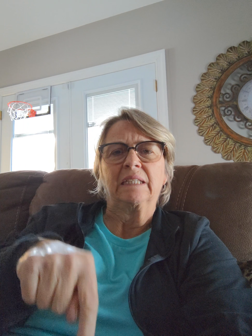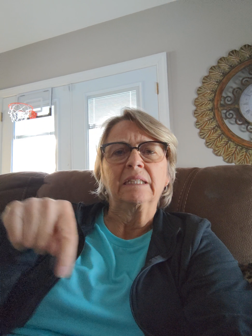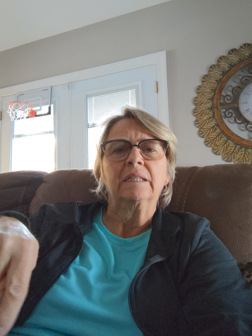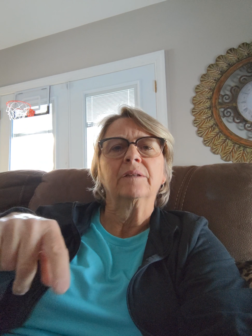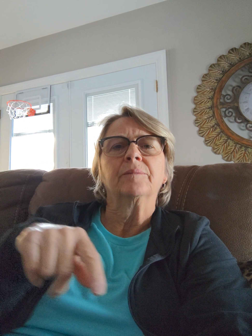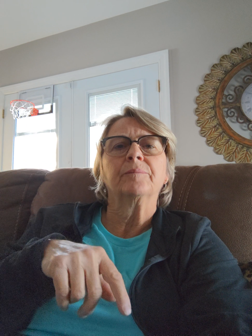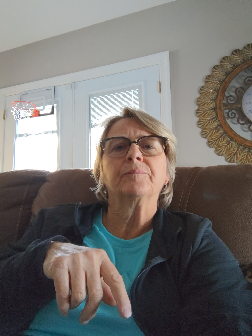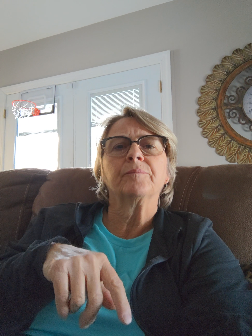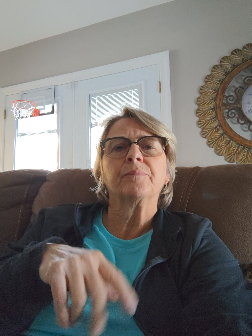feet